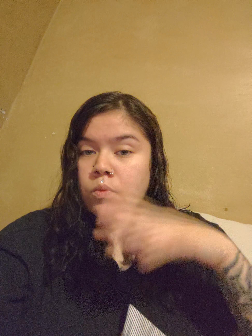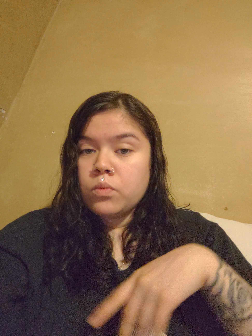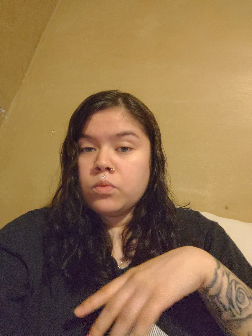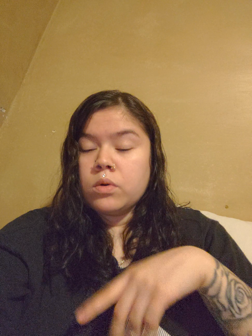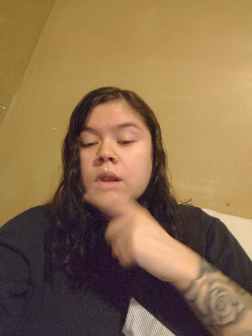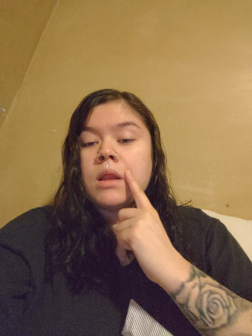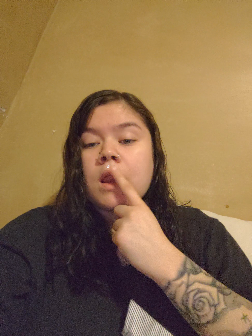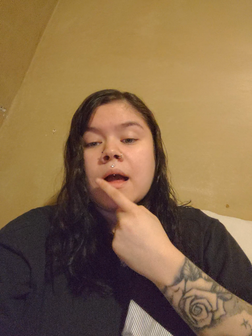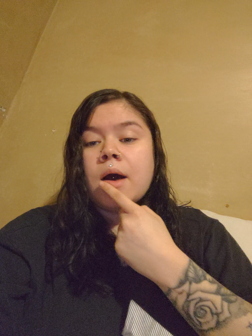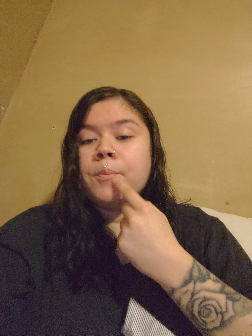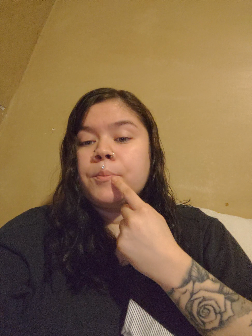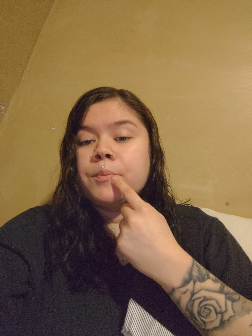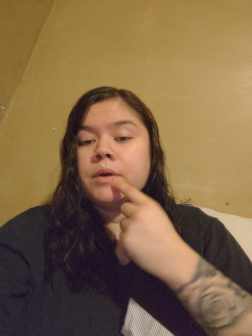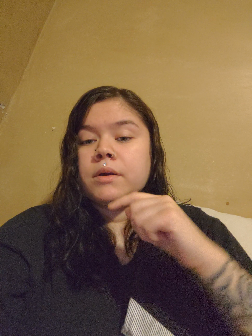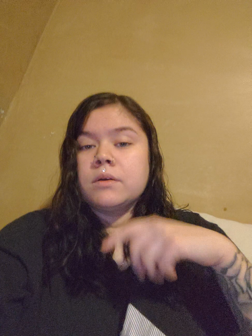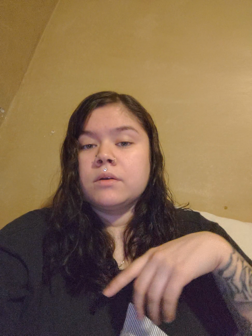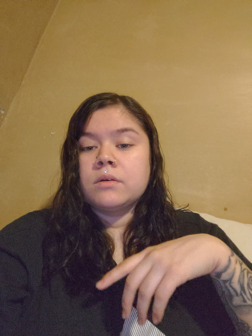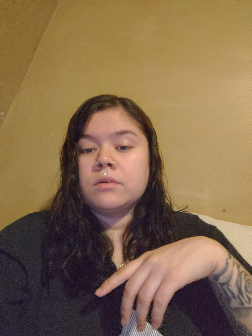lips